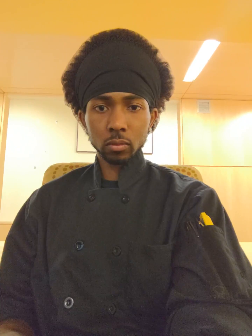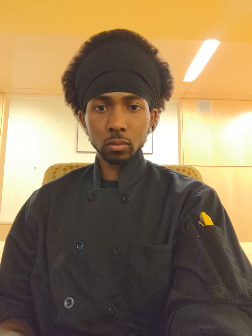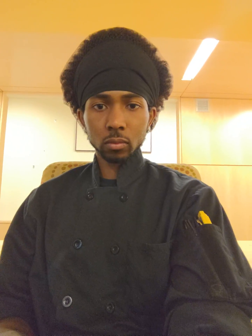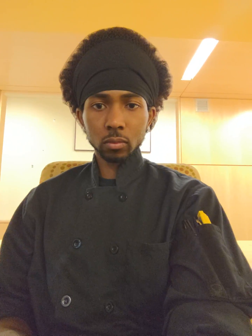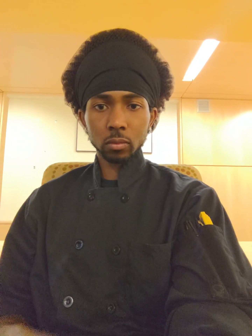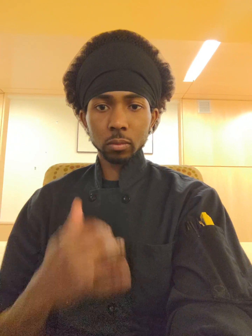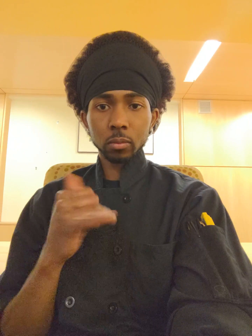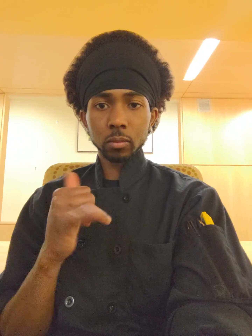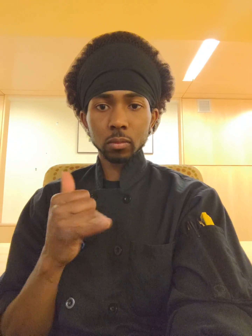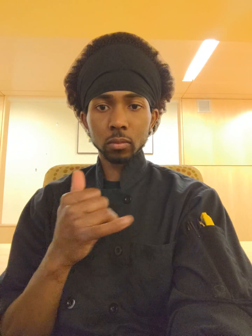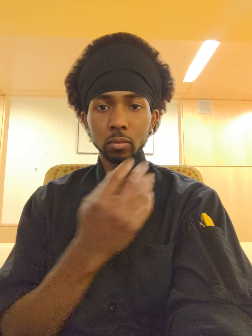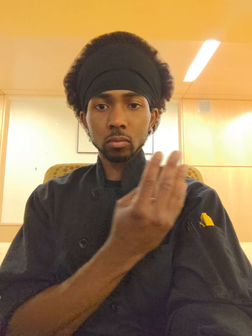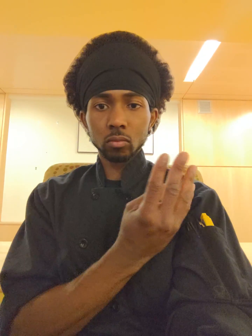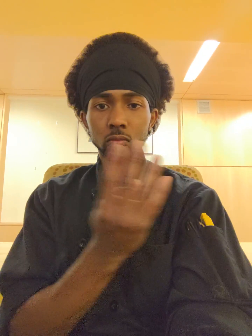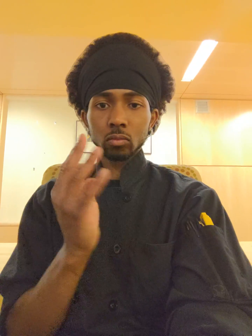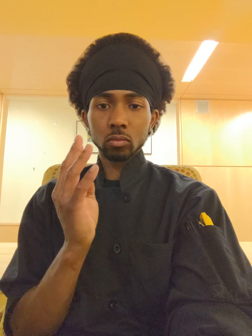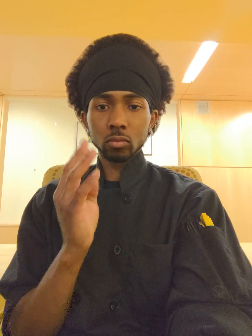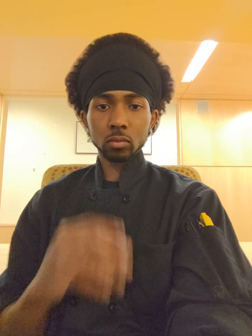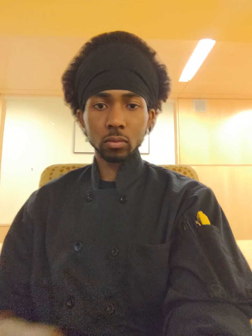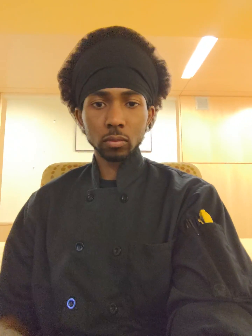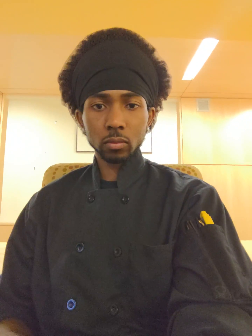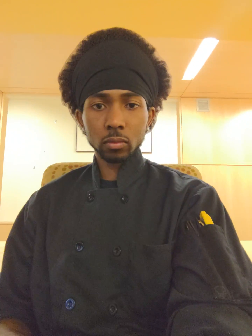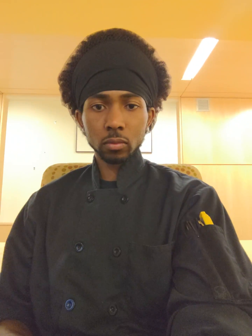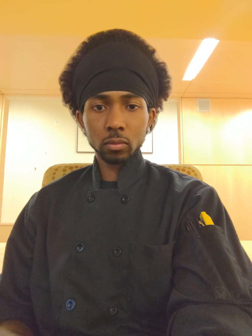playpen